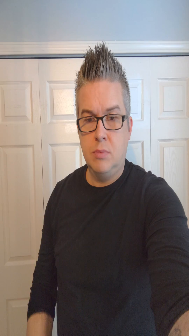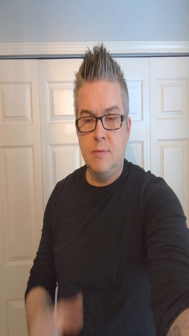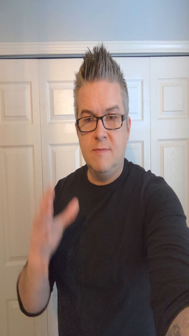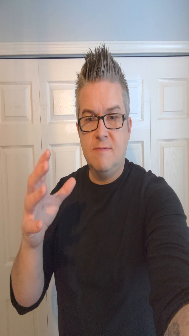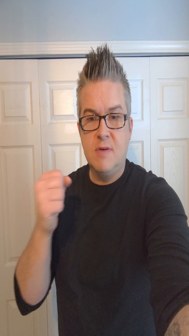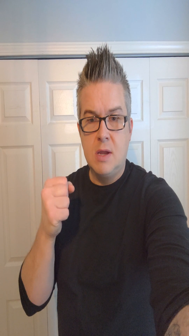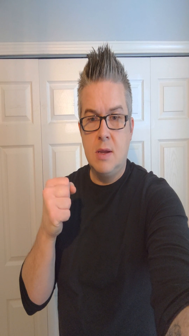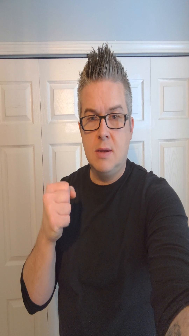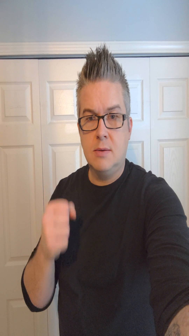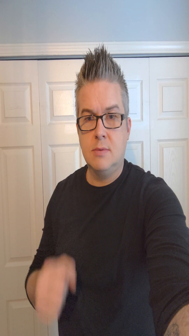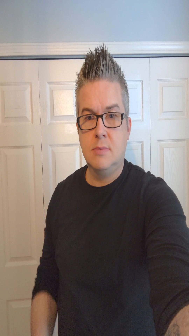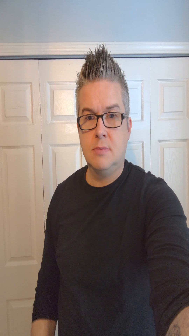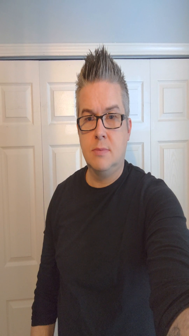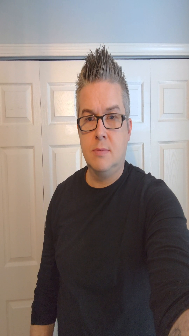fast